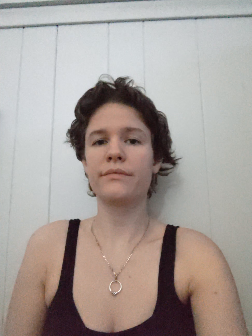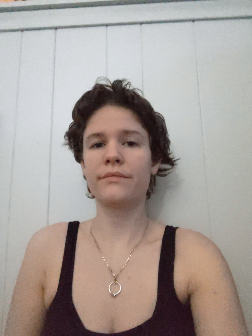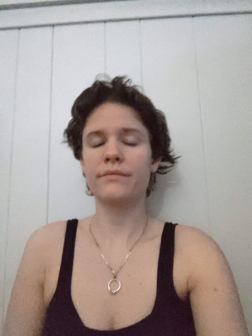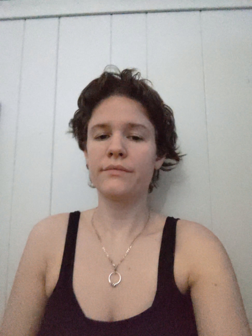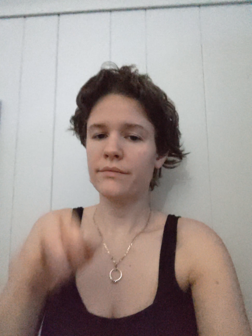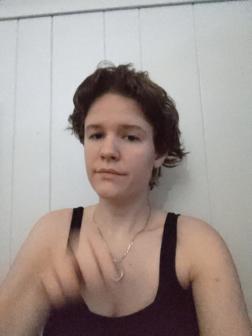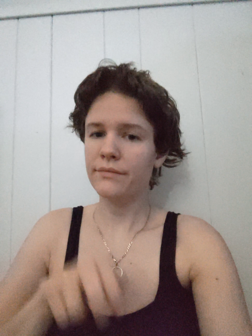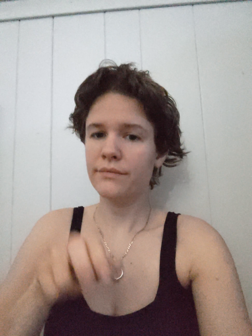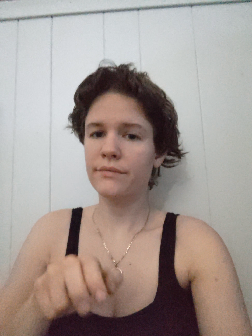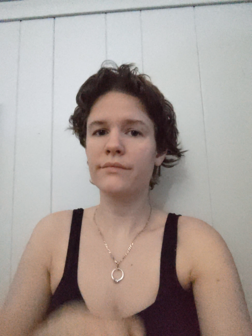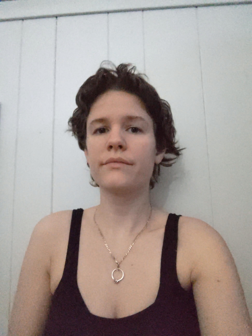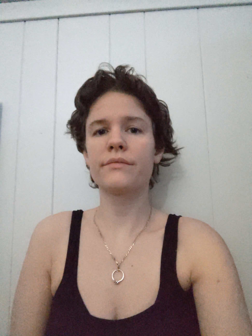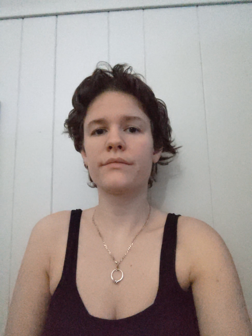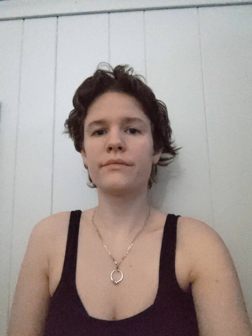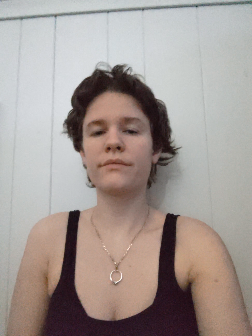chair